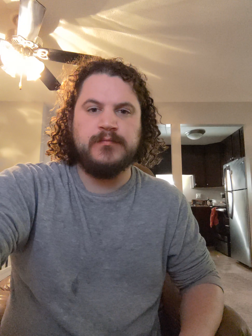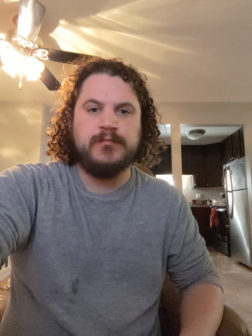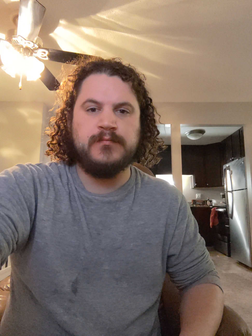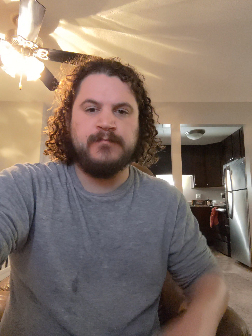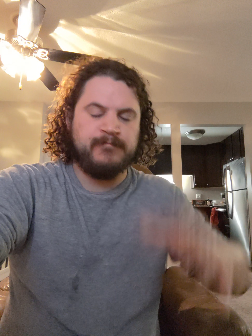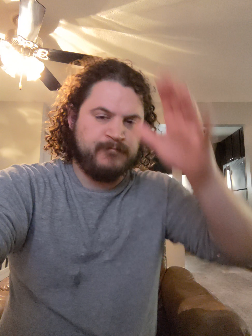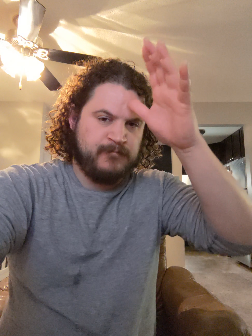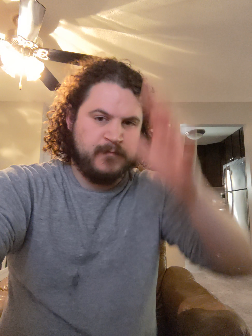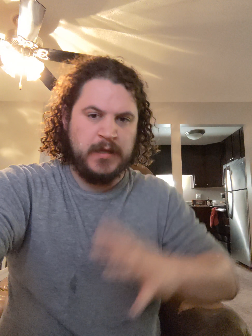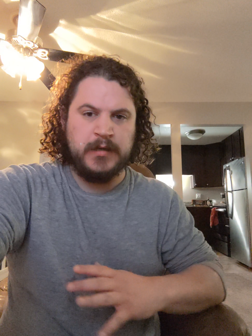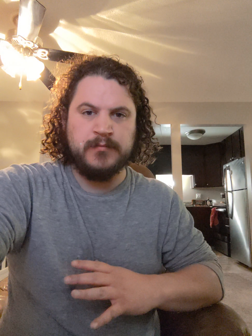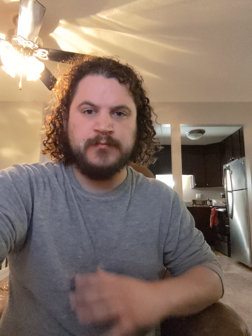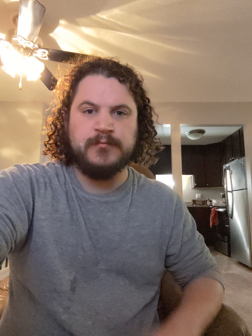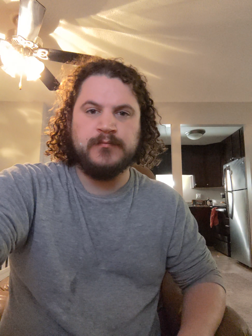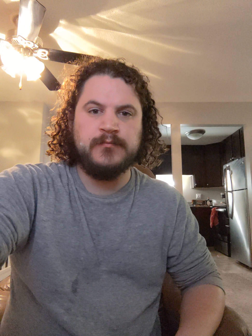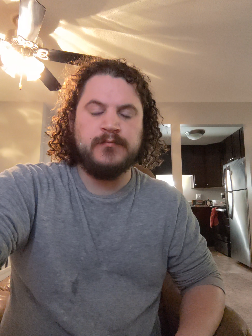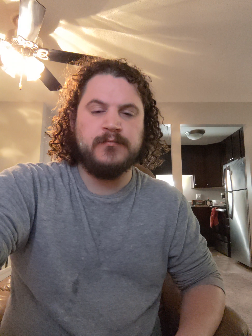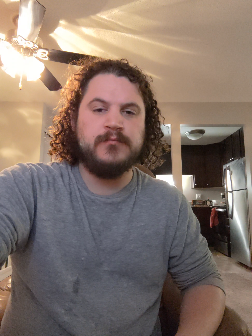man